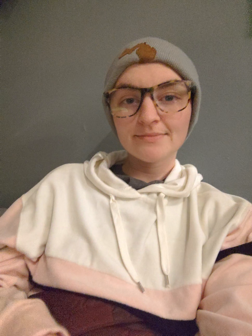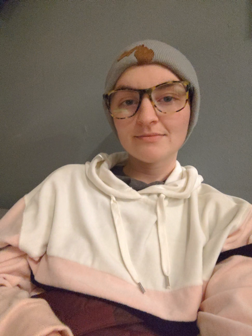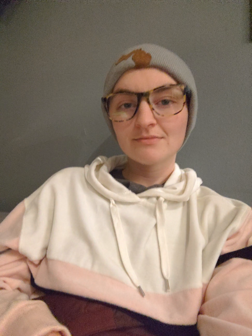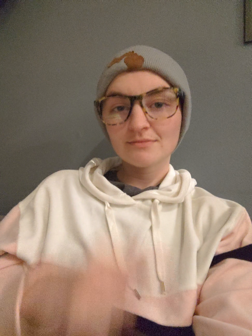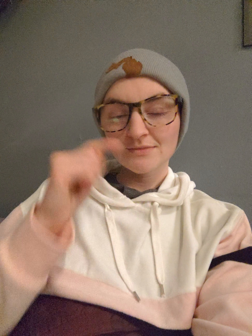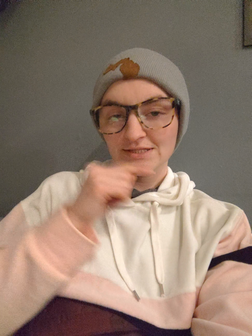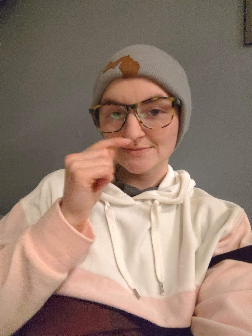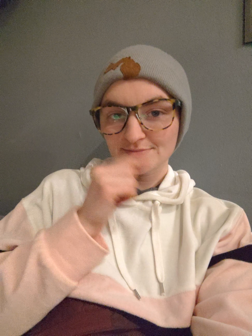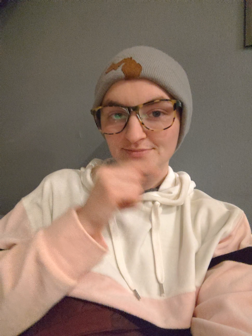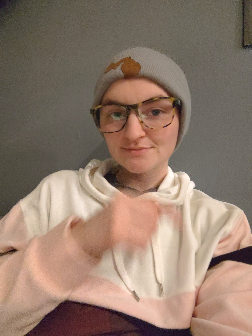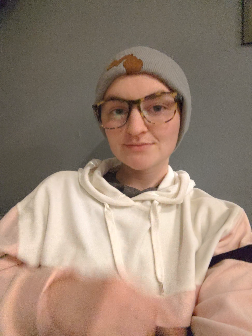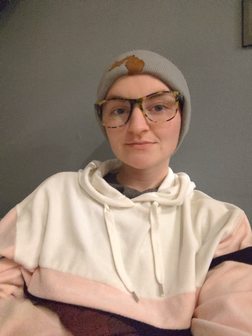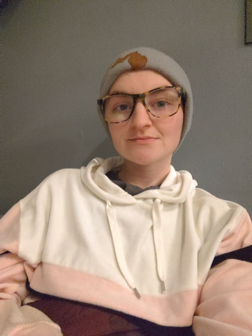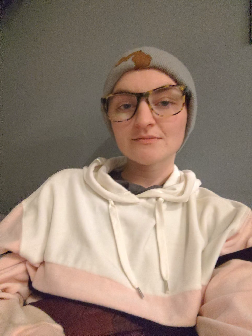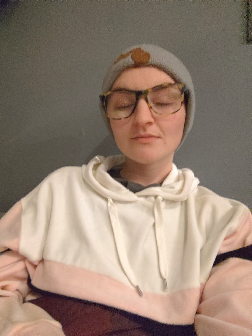toothbrush